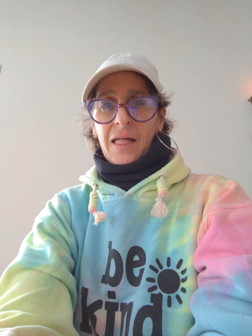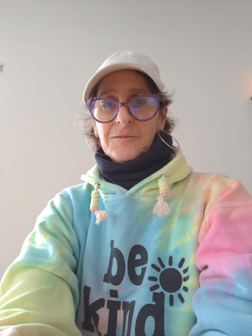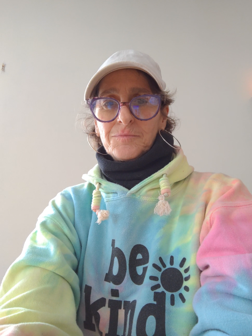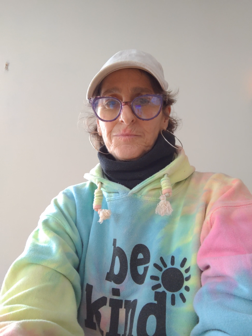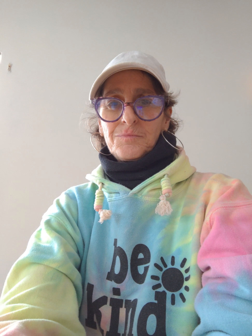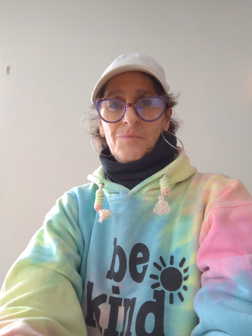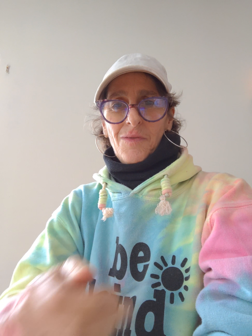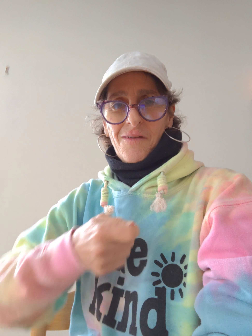vacuum